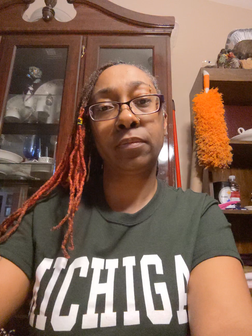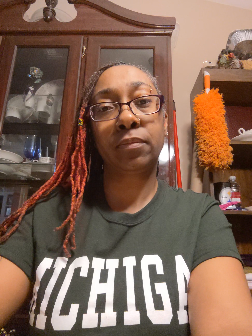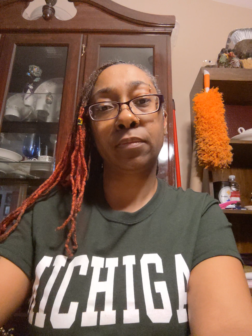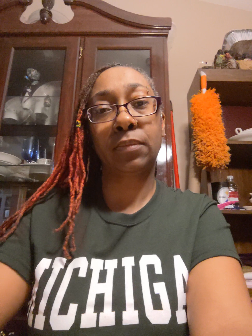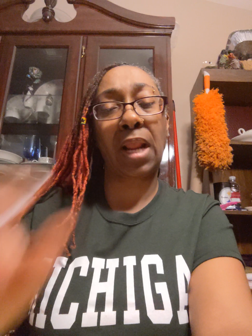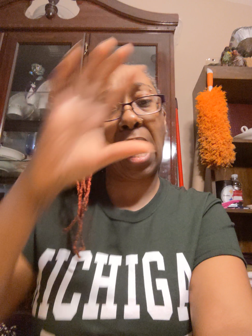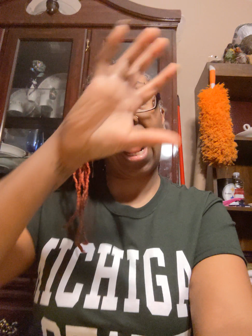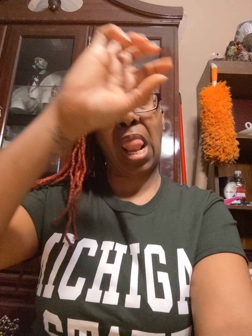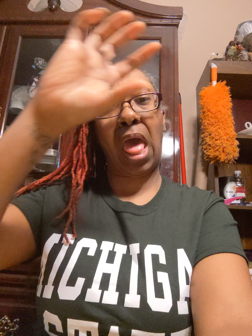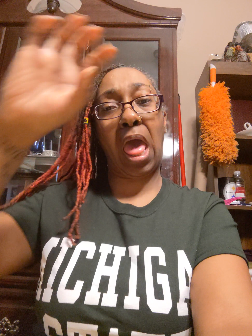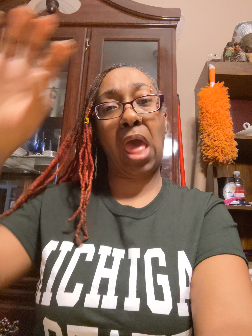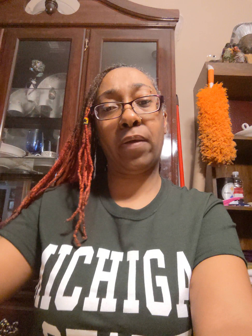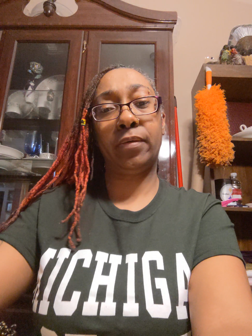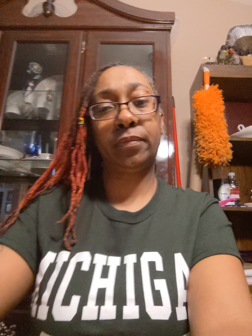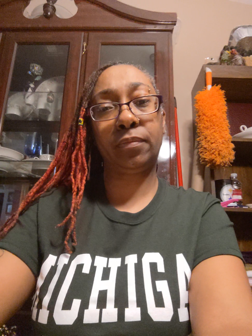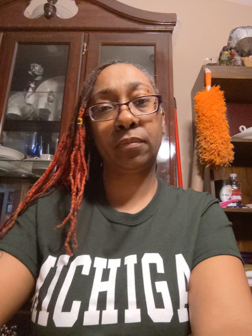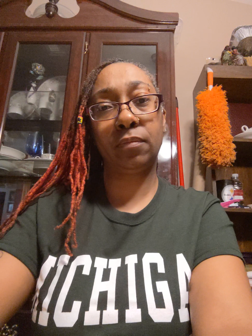cloud